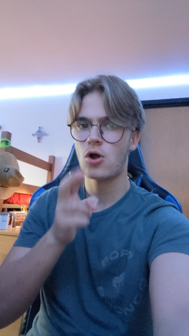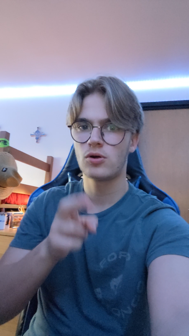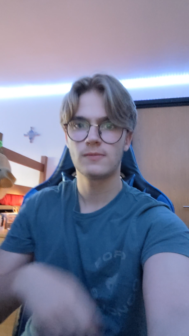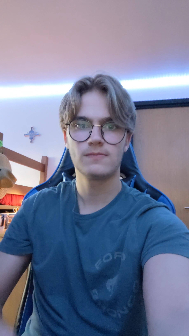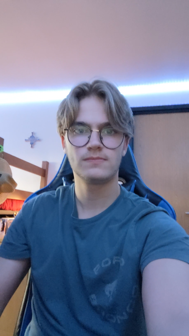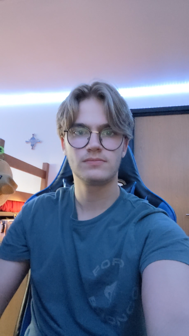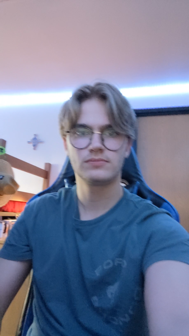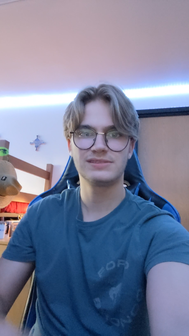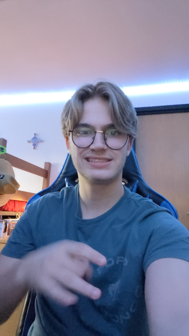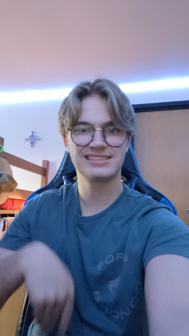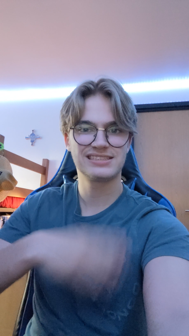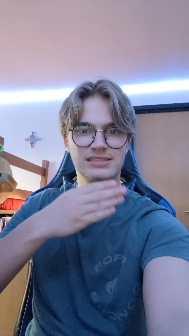kick